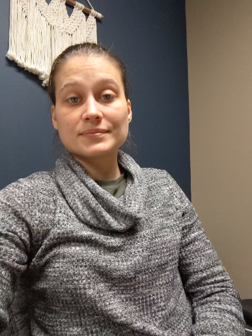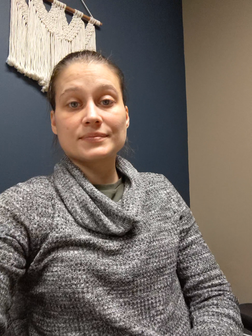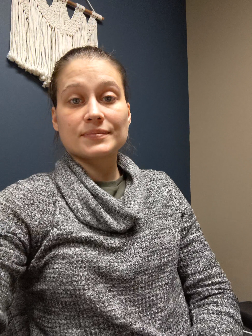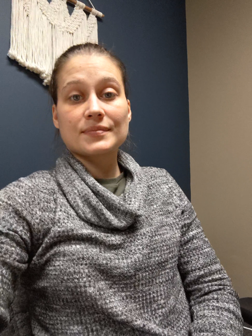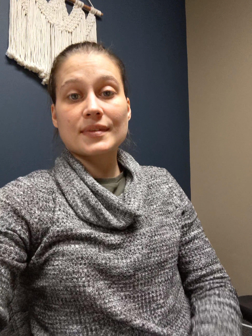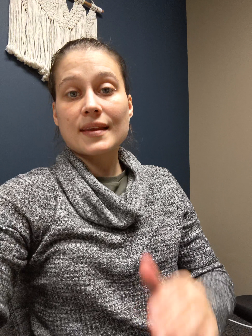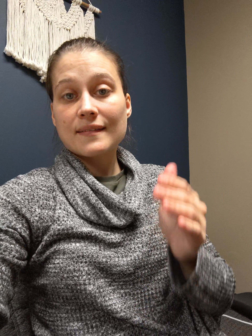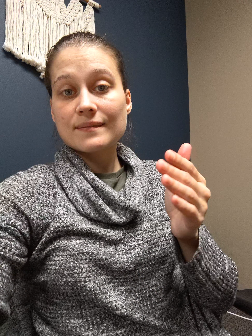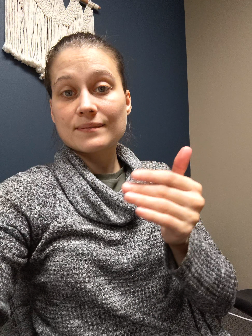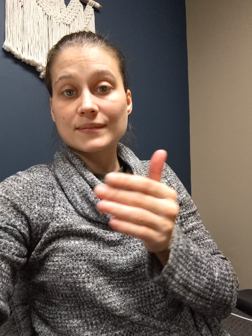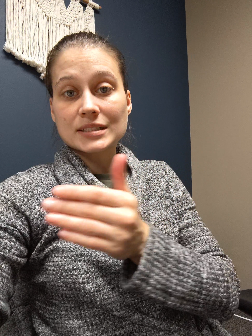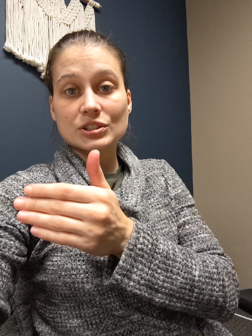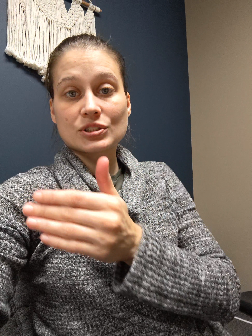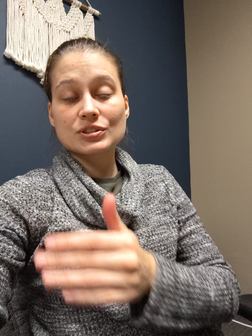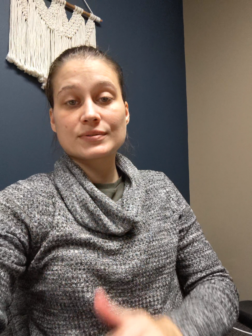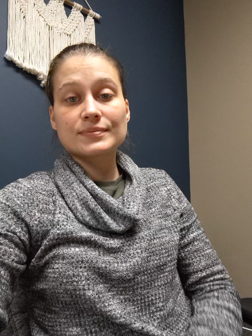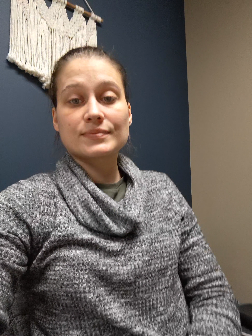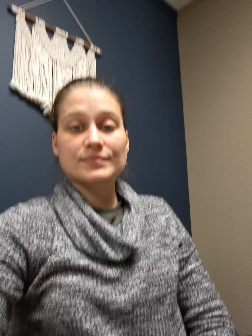fish